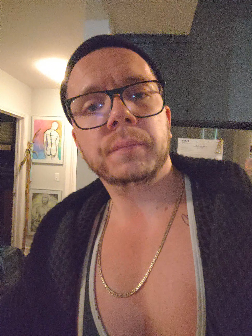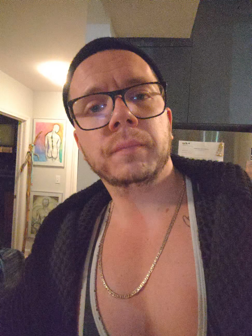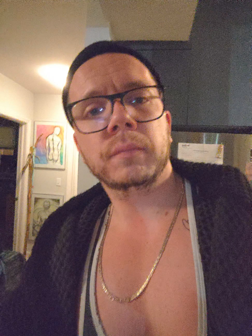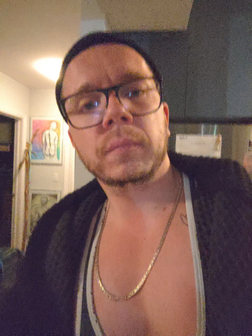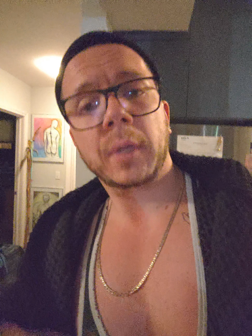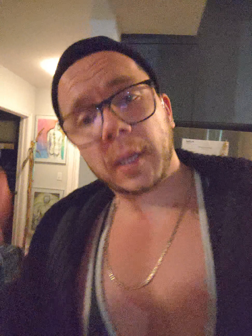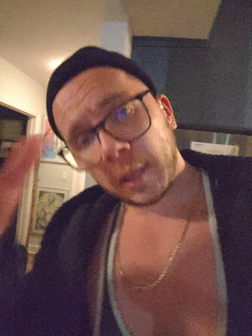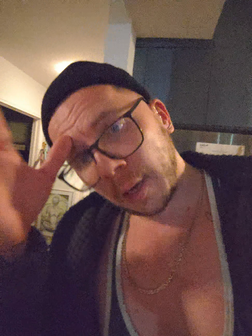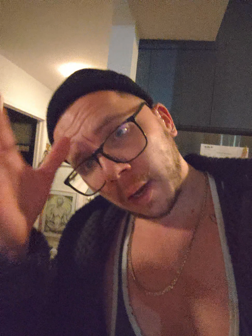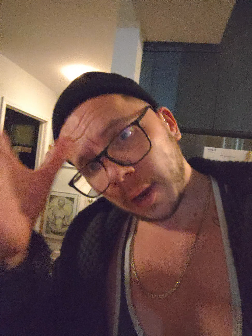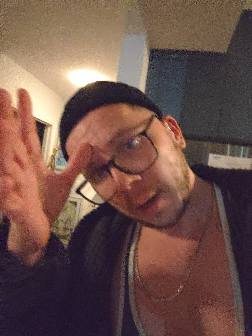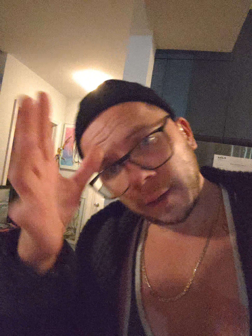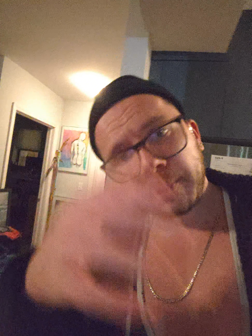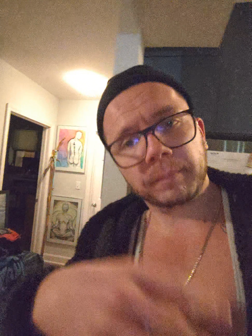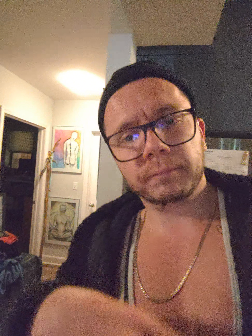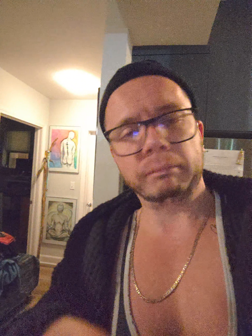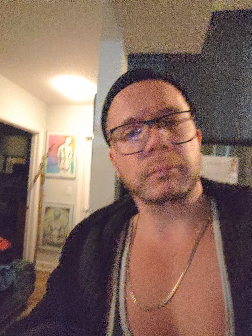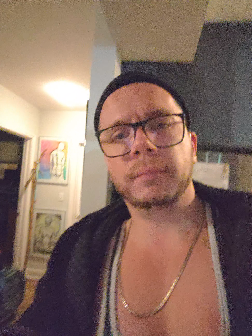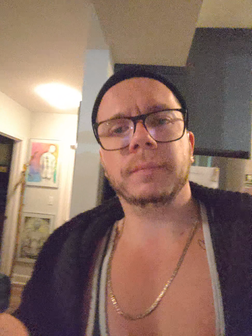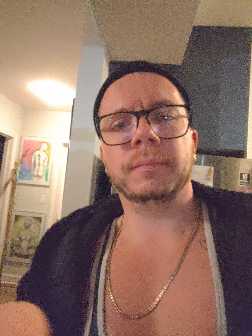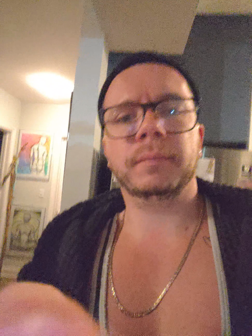dad